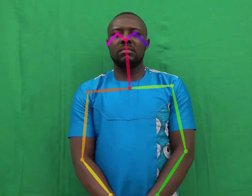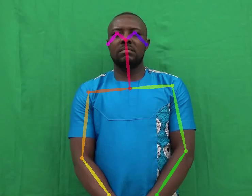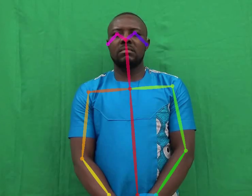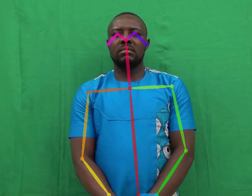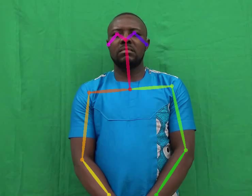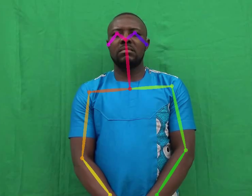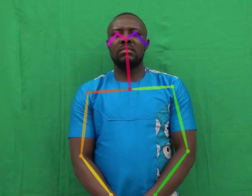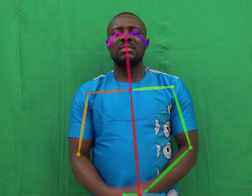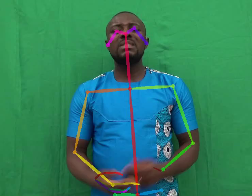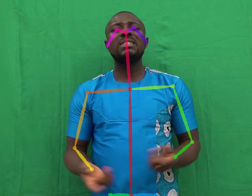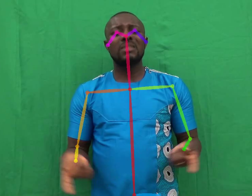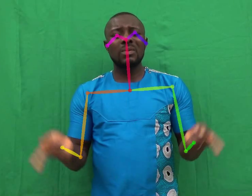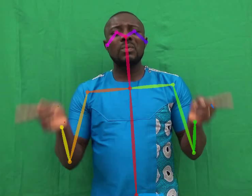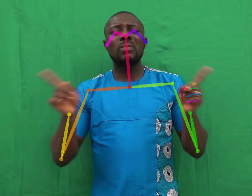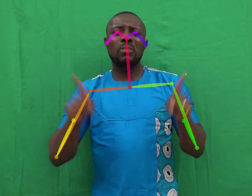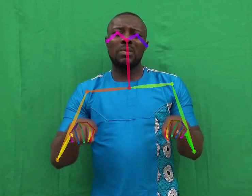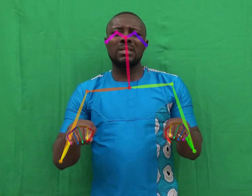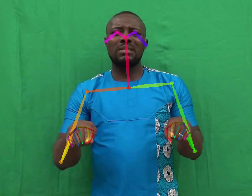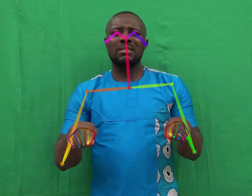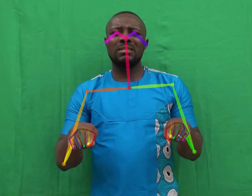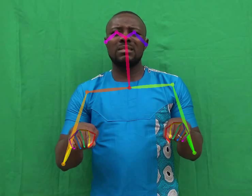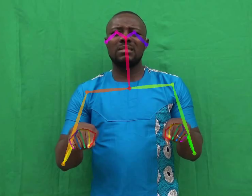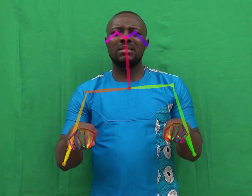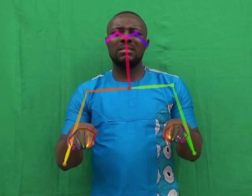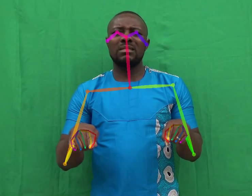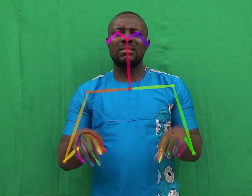when